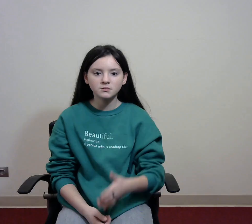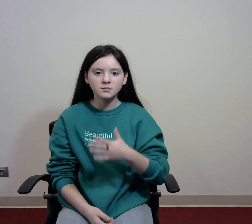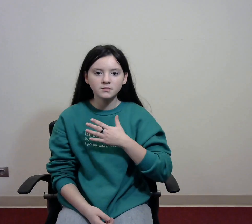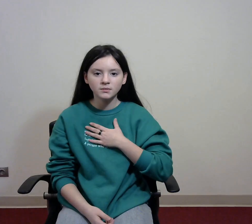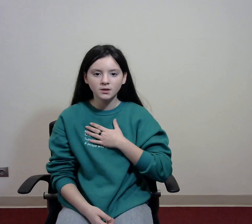mən